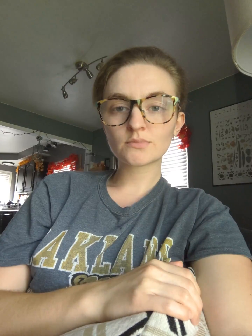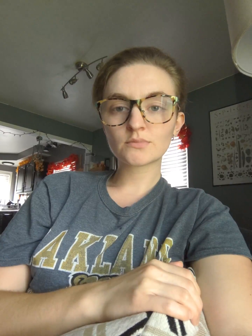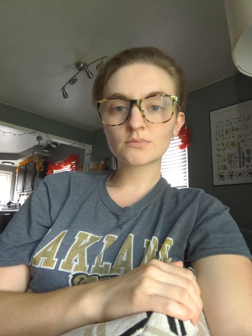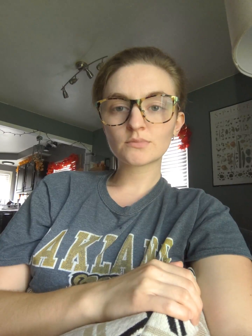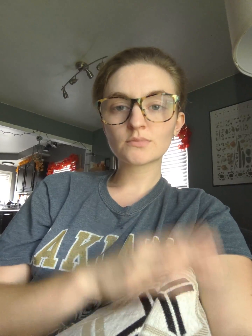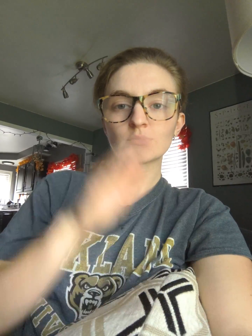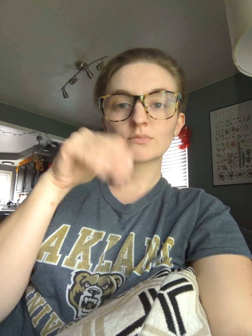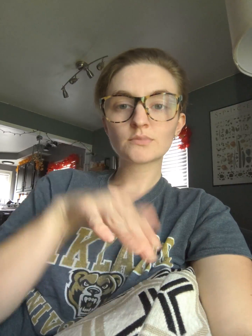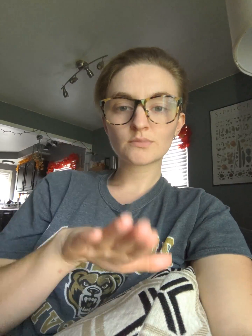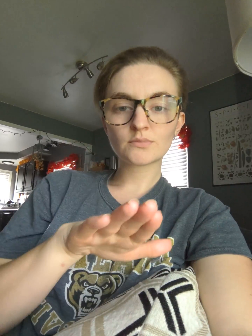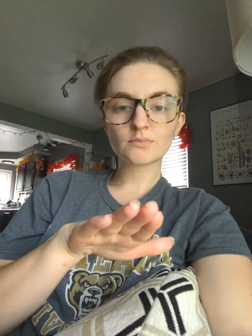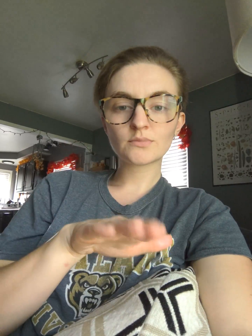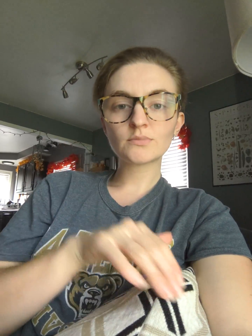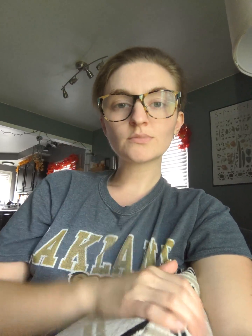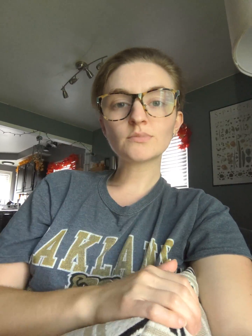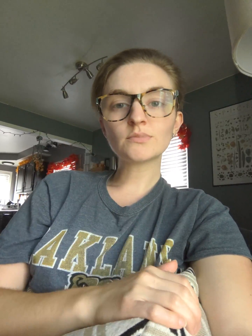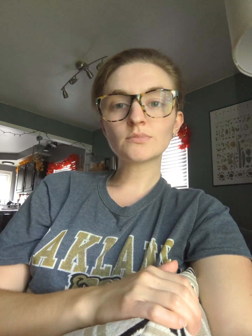enter